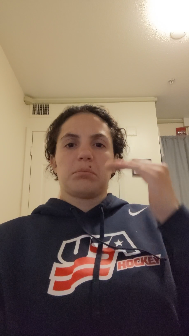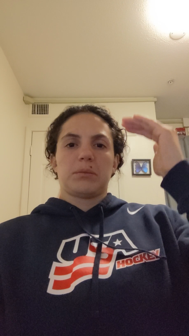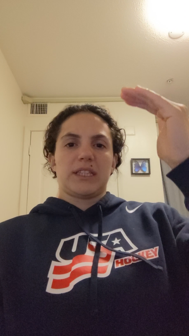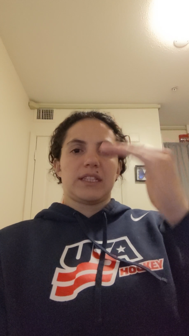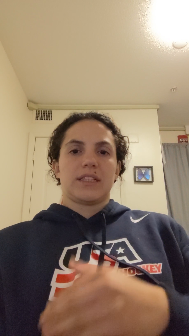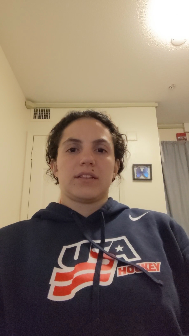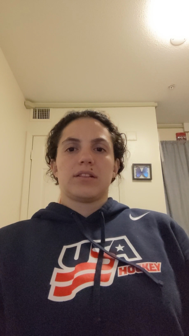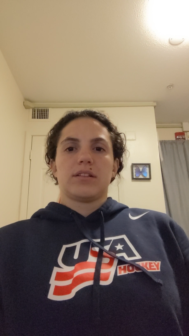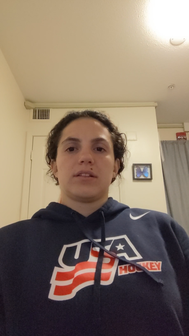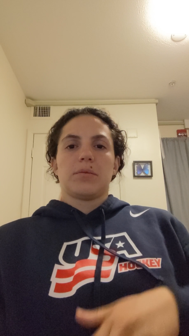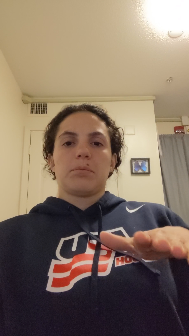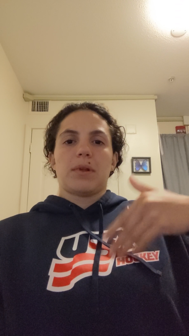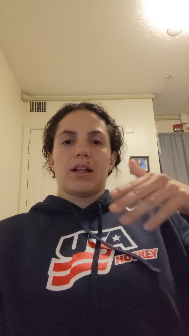pants